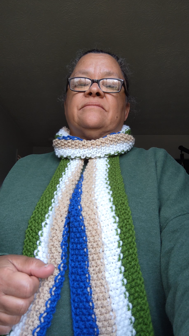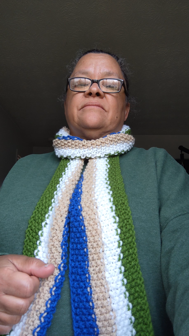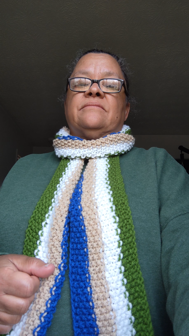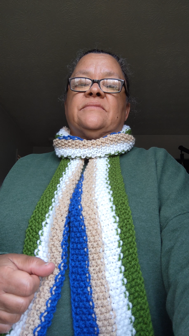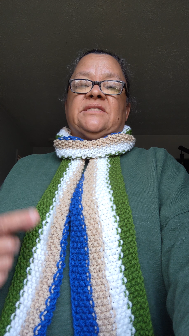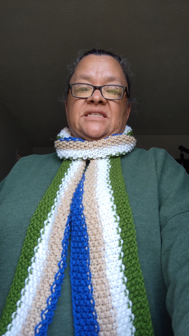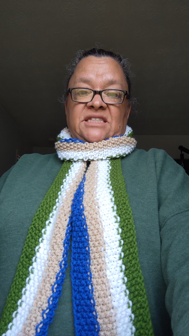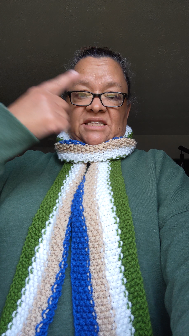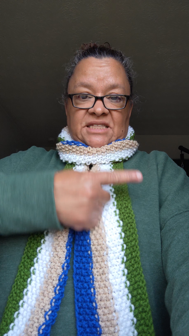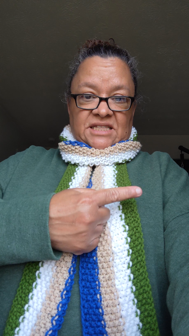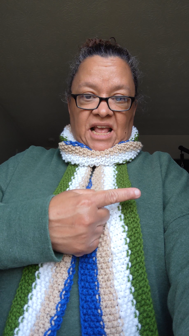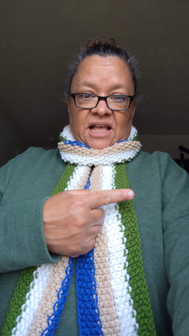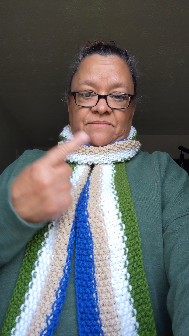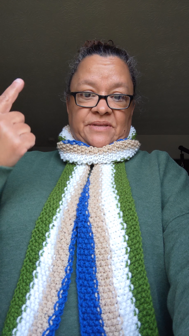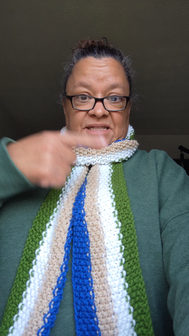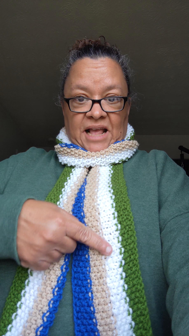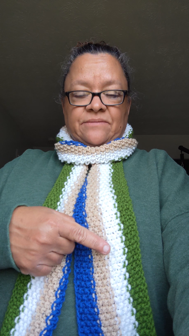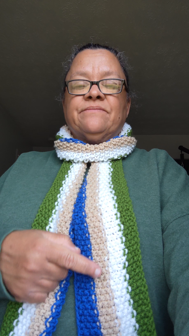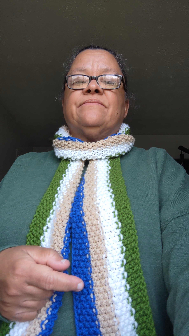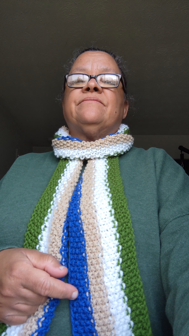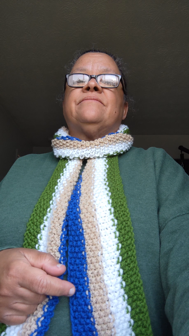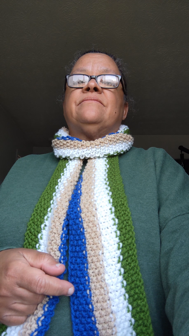day